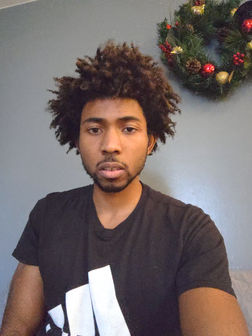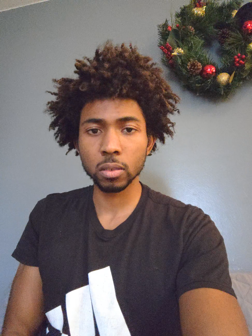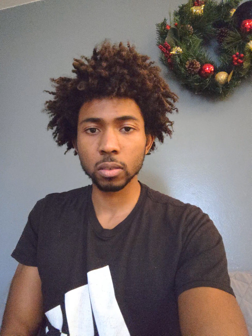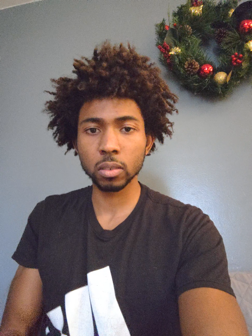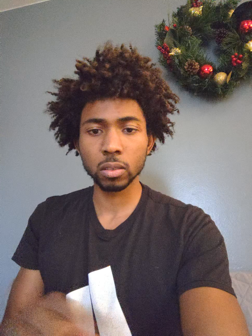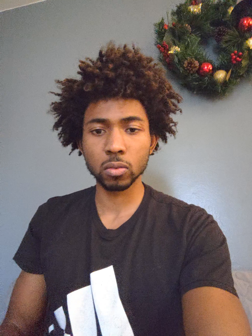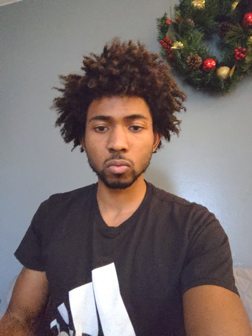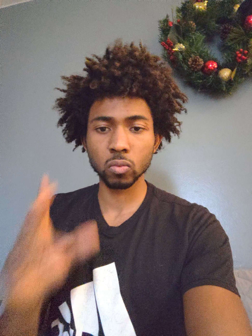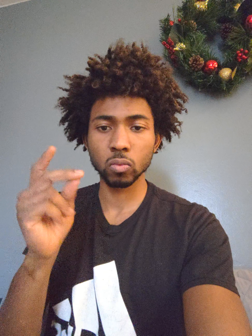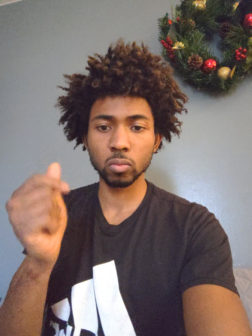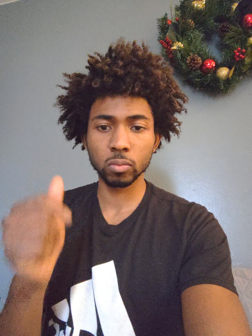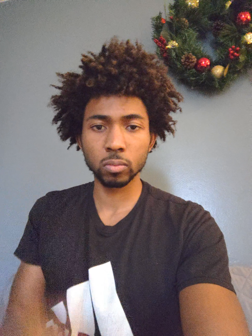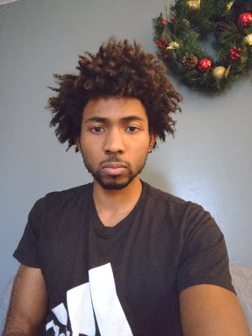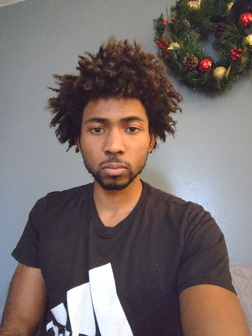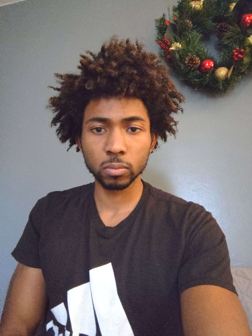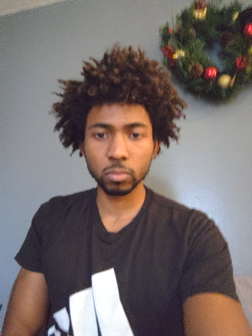dog